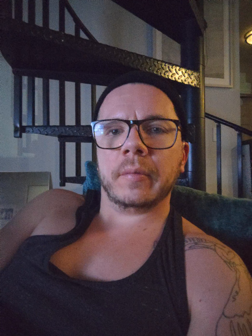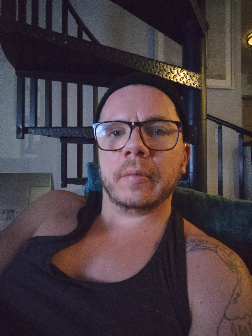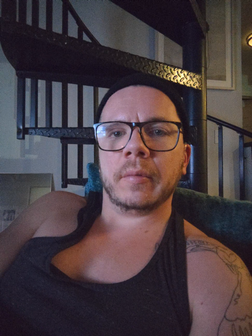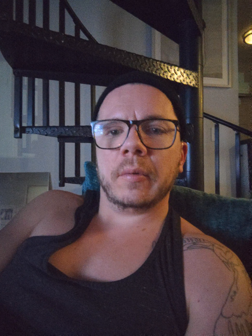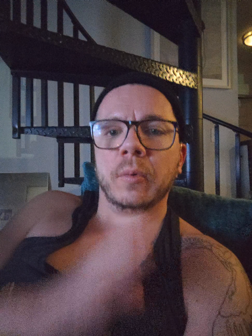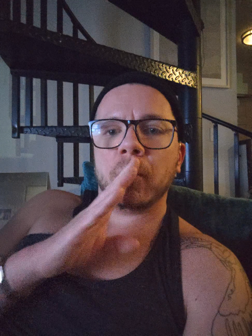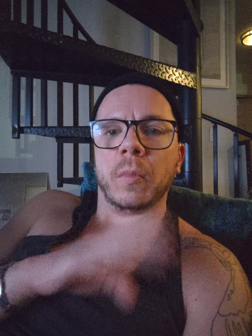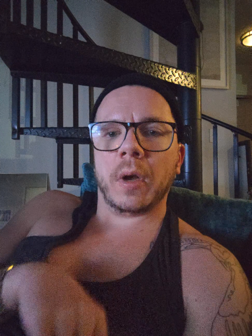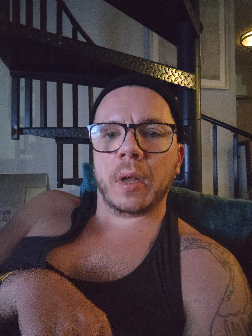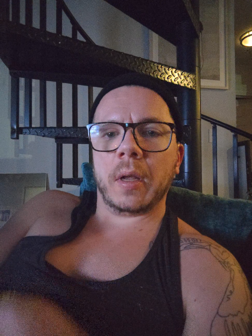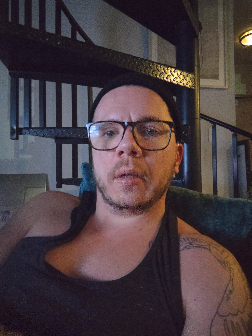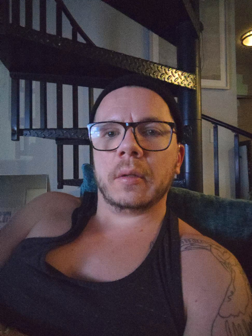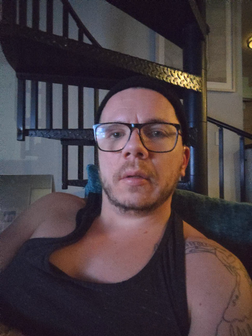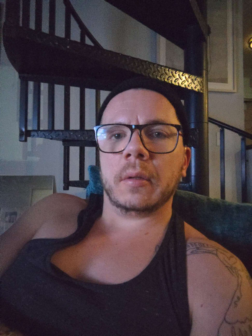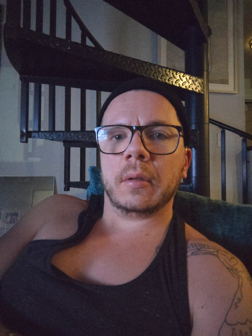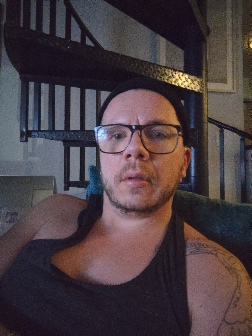quiet